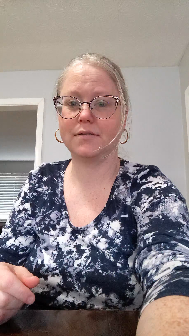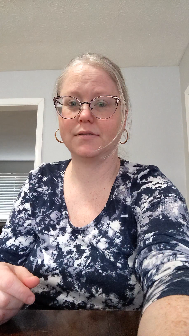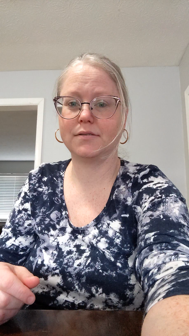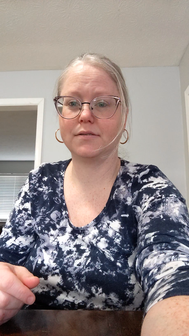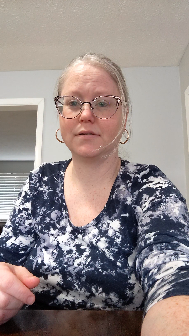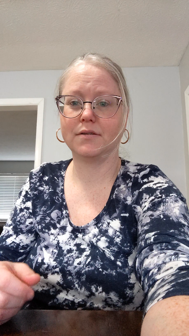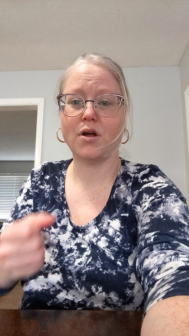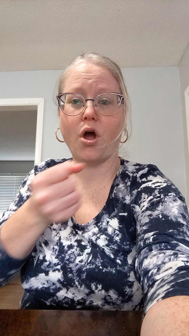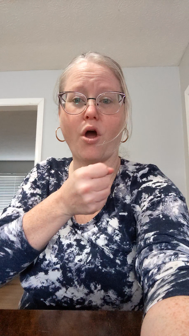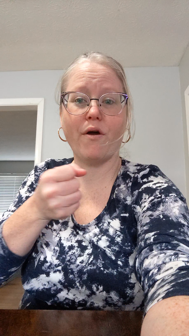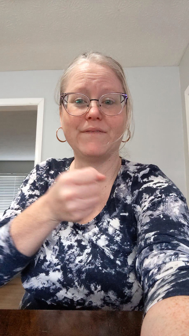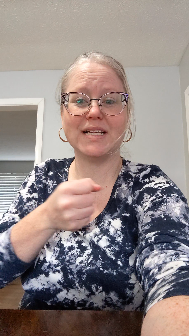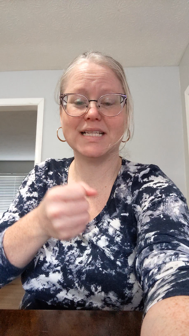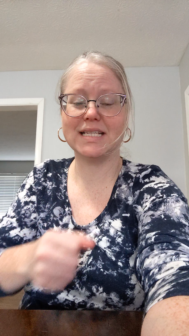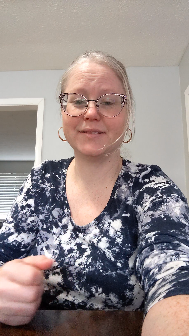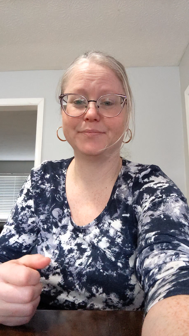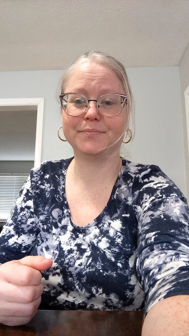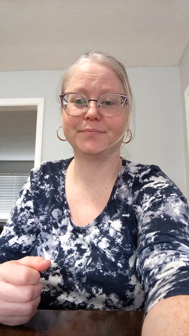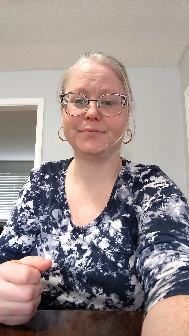coffee